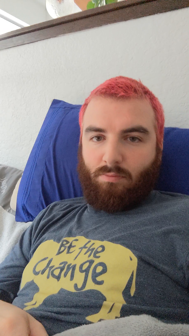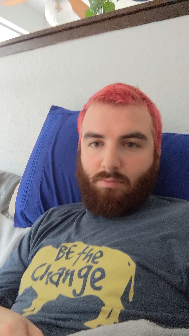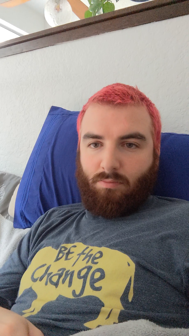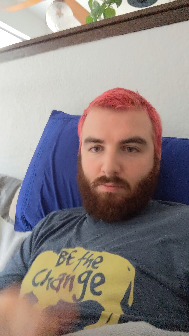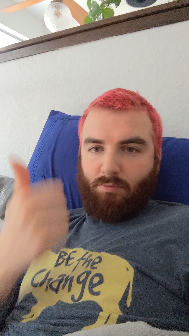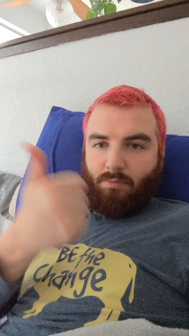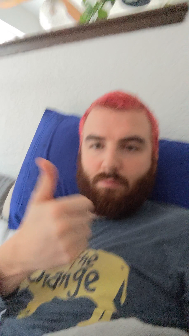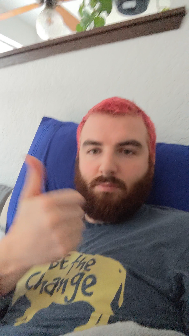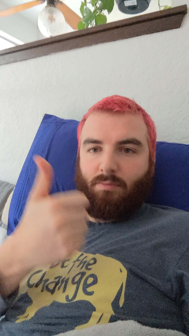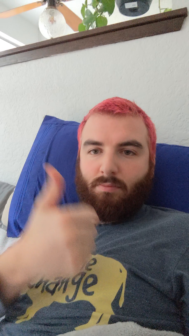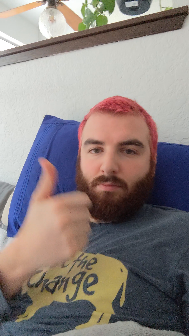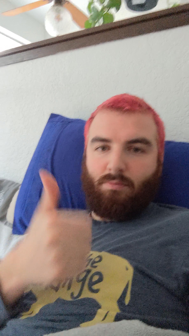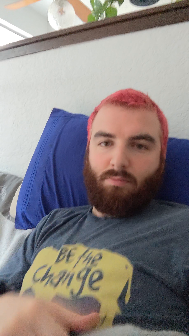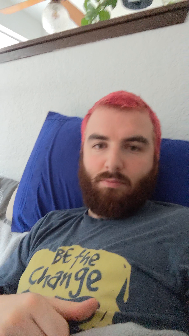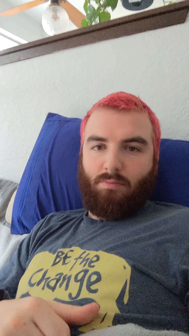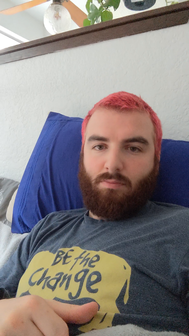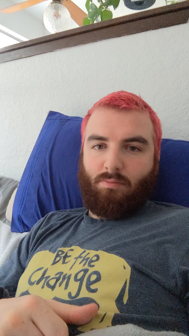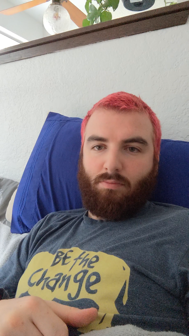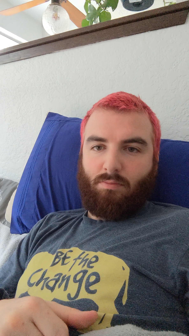help